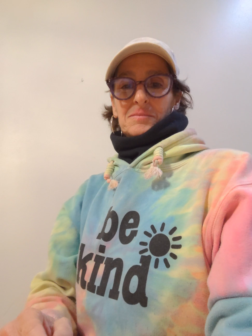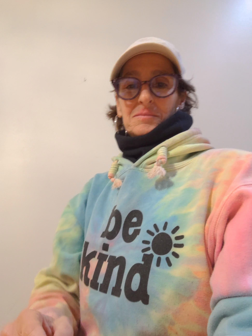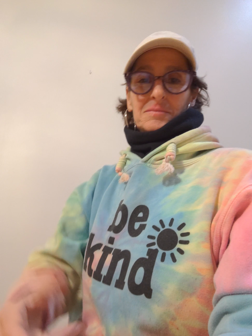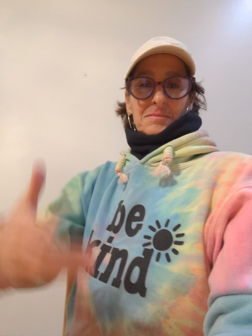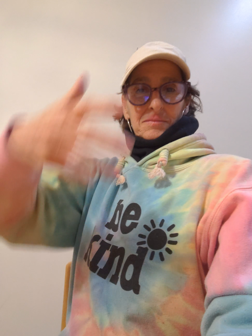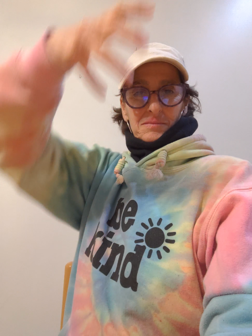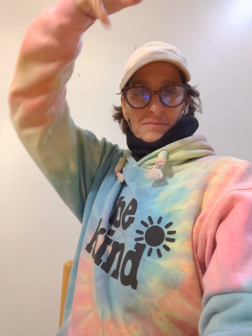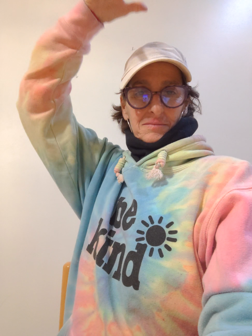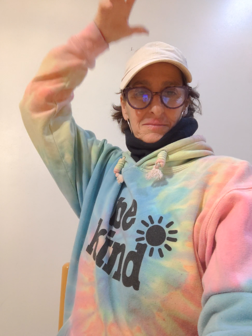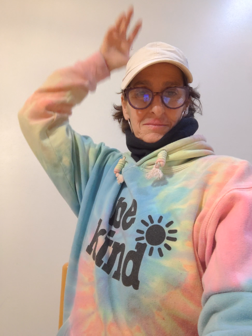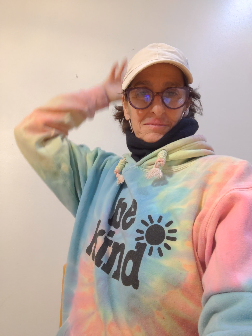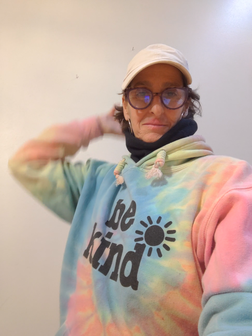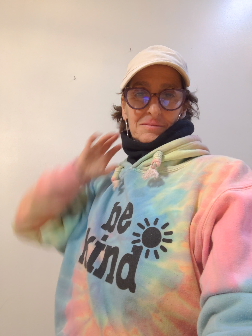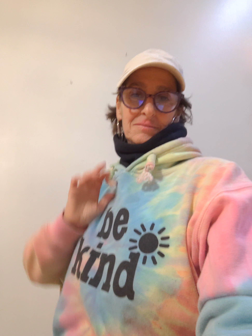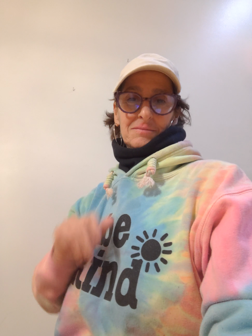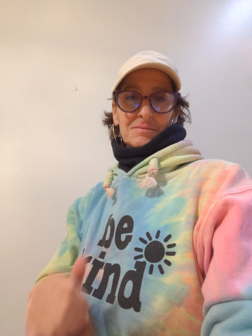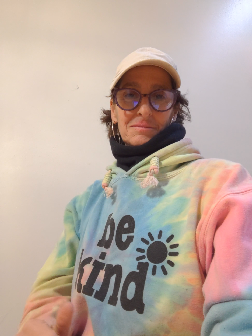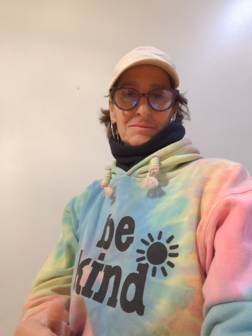lion